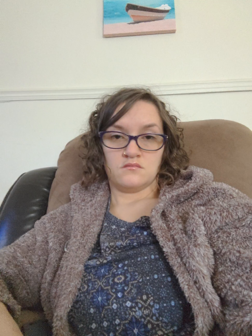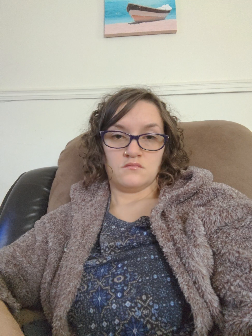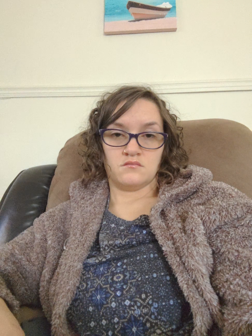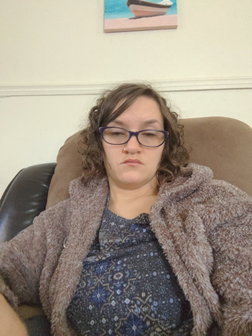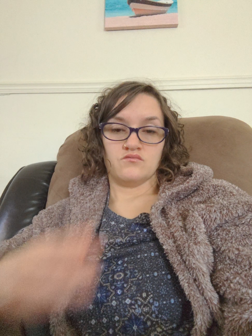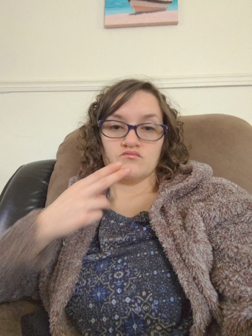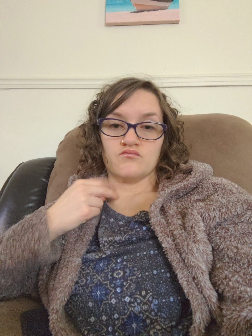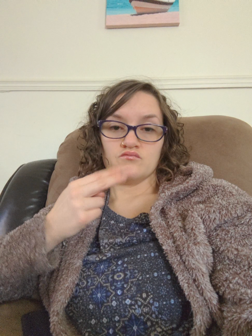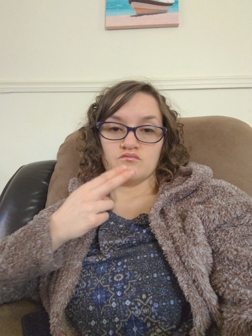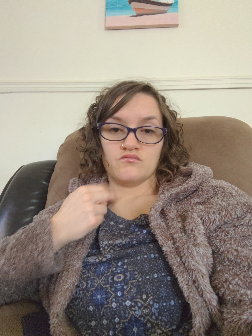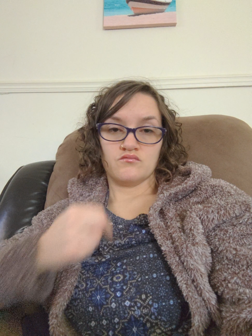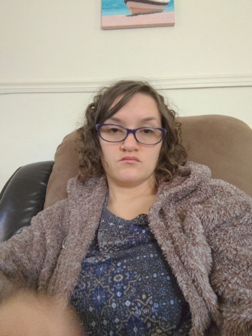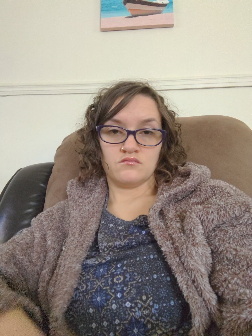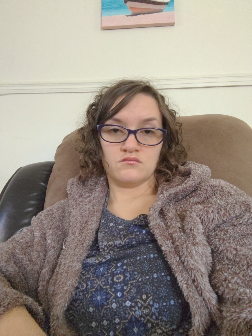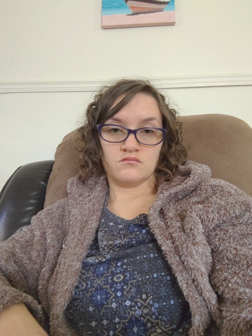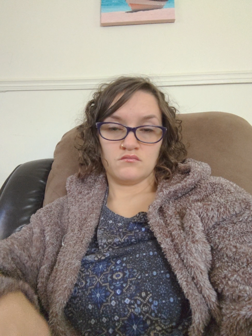cute